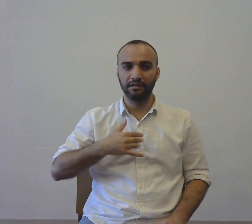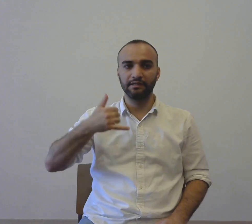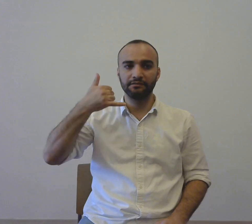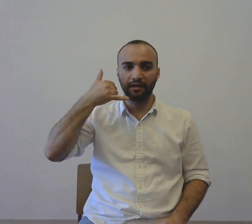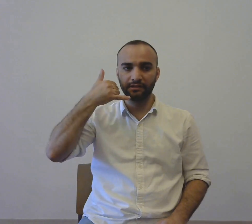telefon